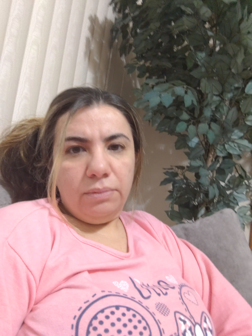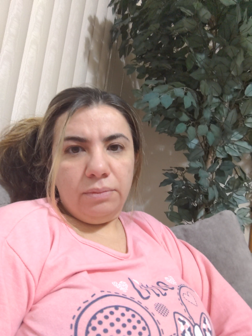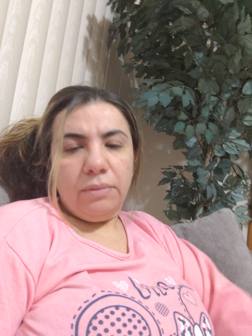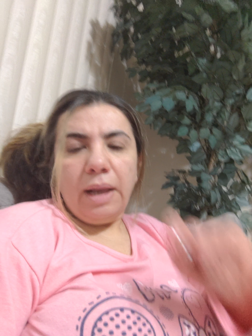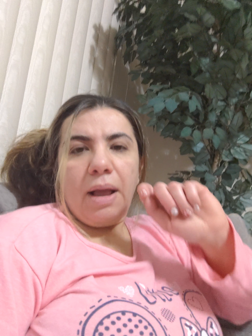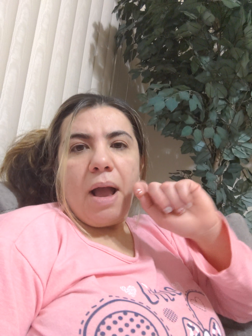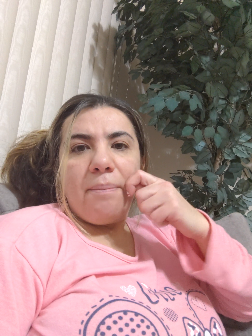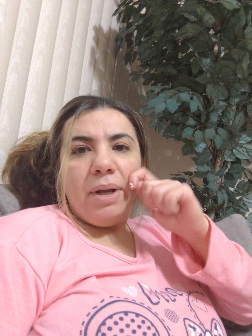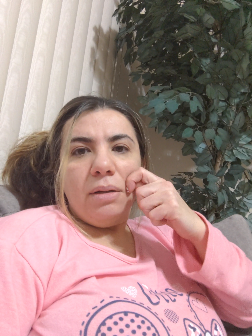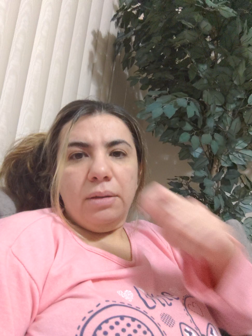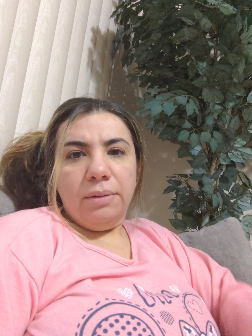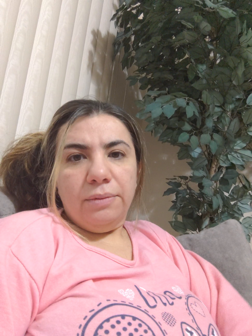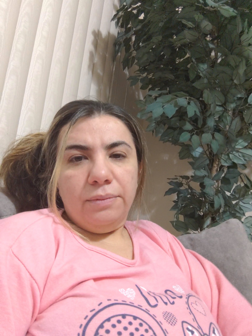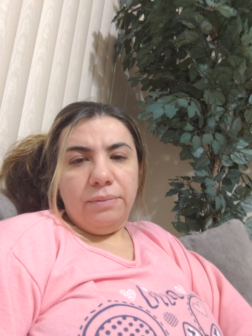apple